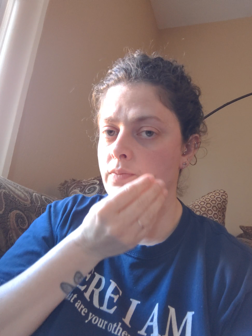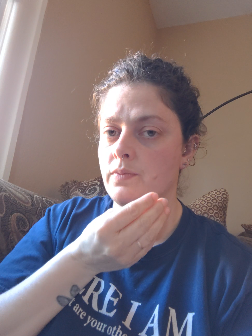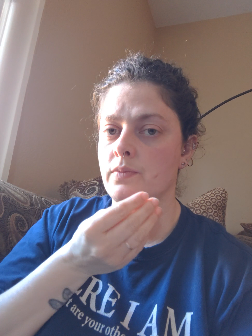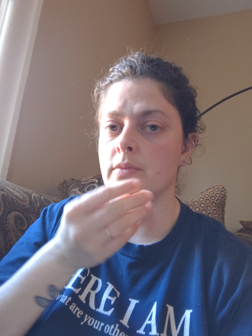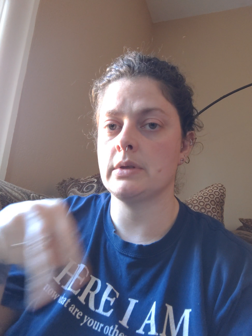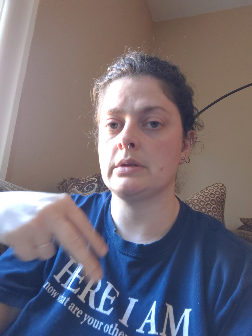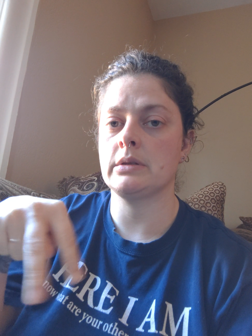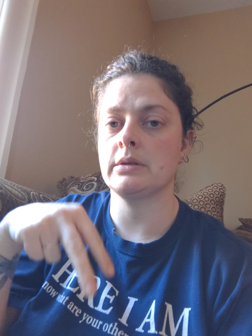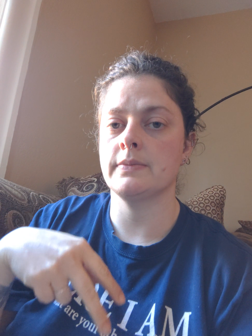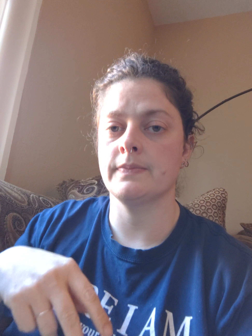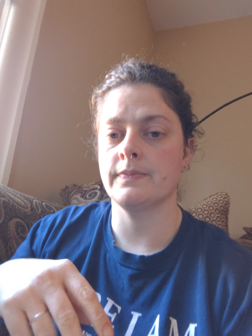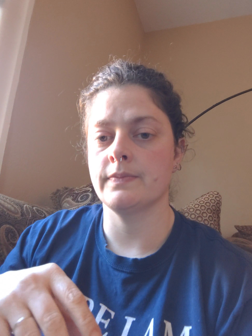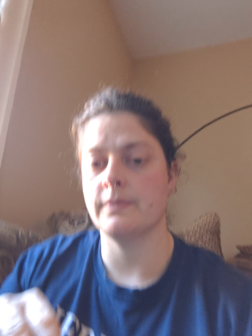dance